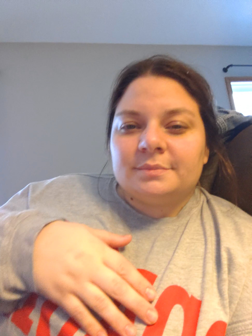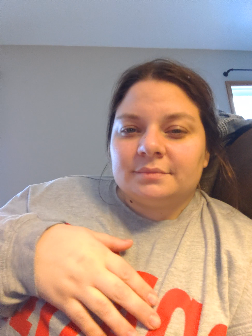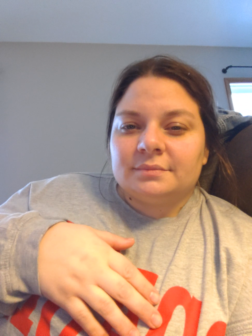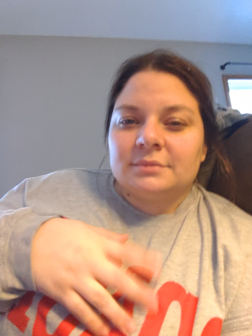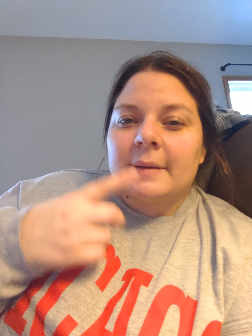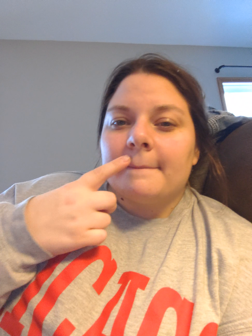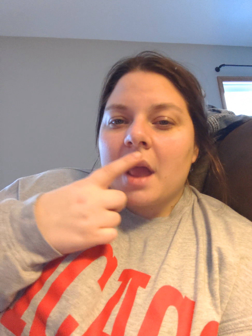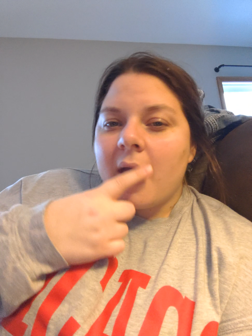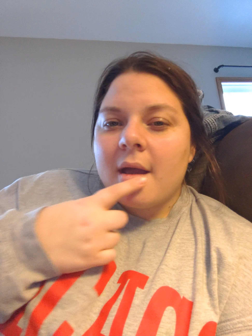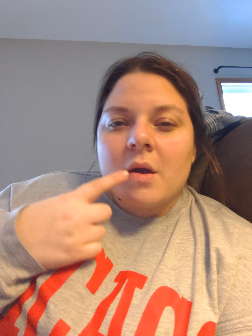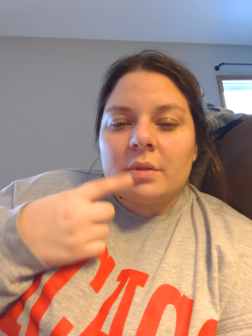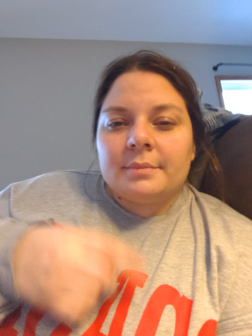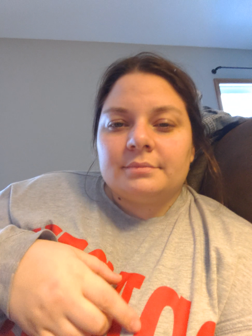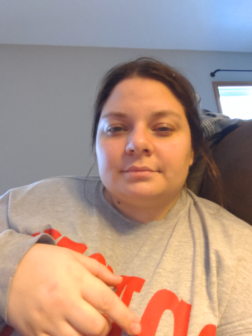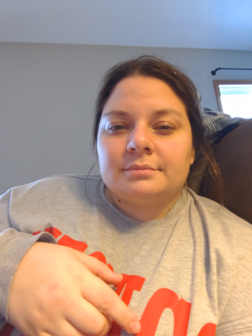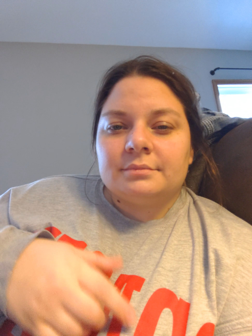mouth